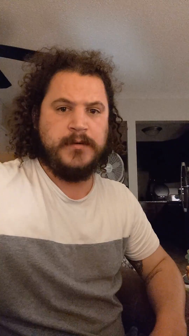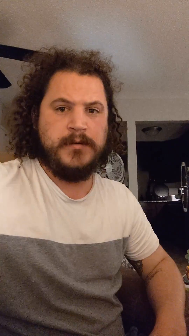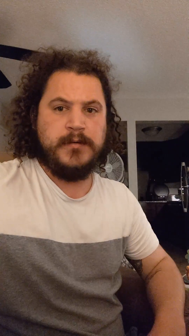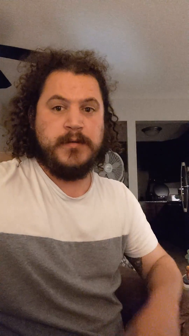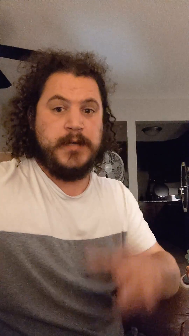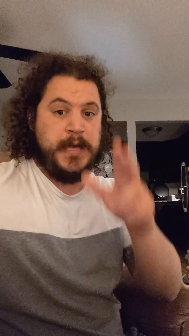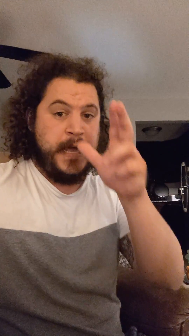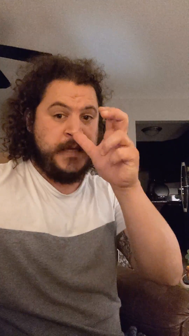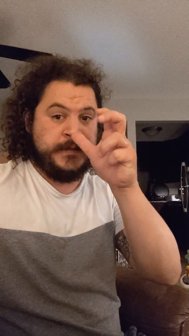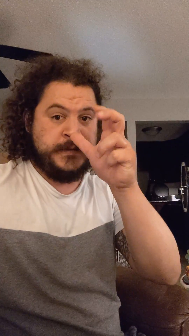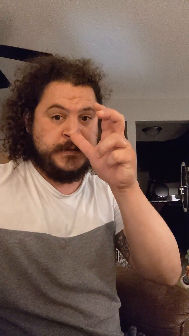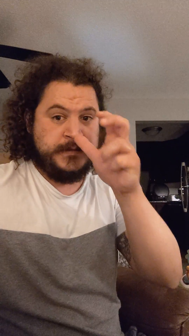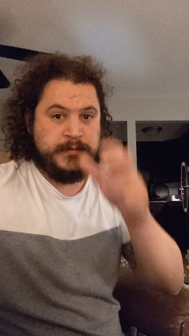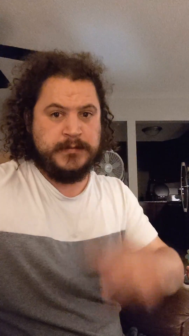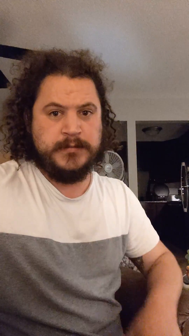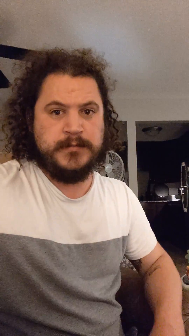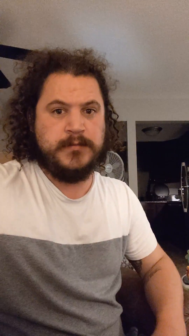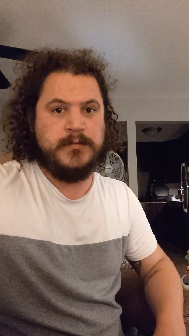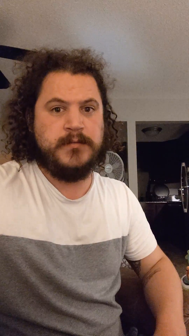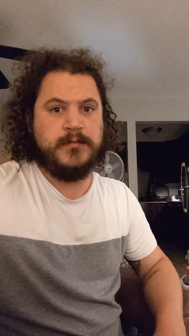ant